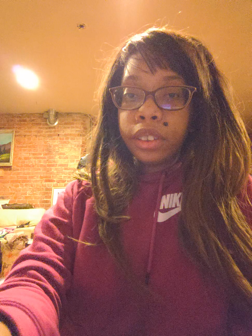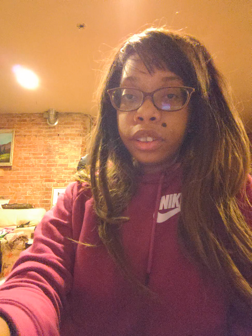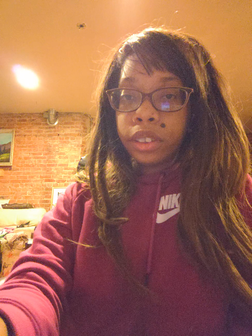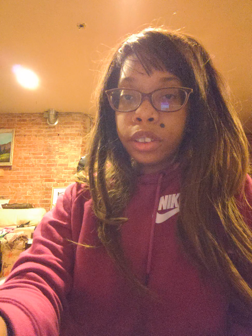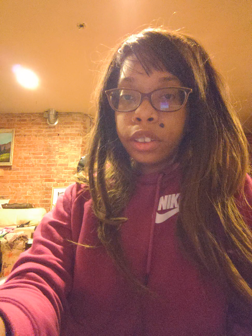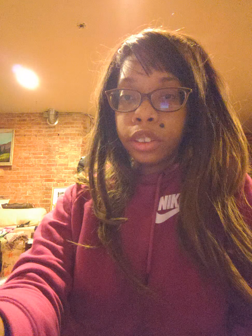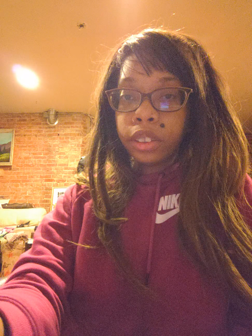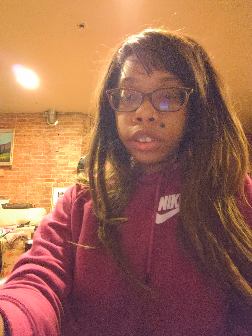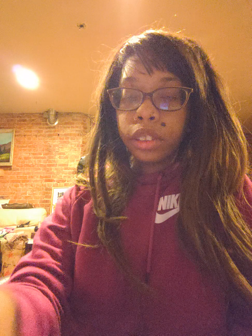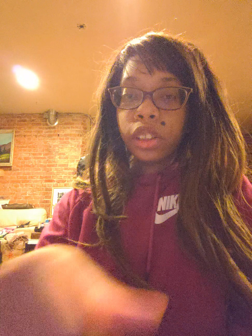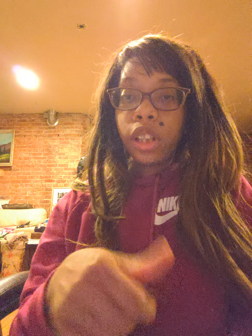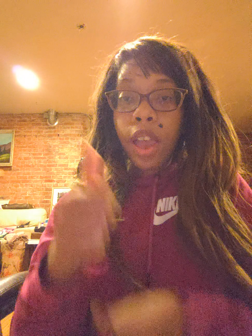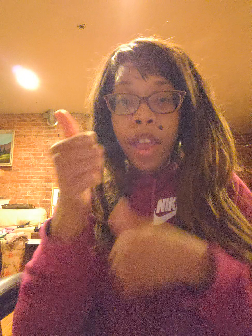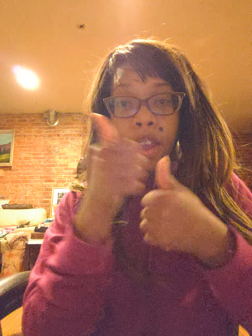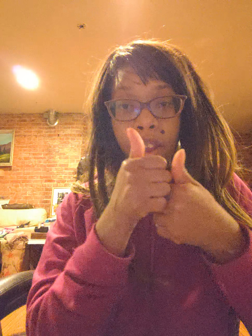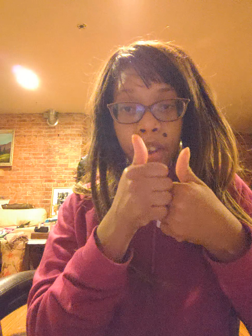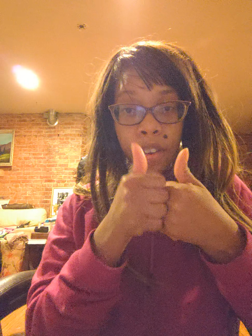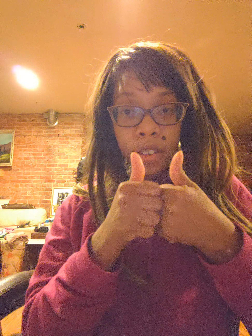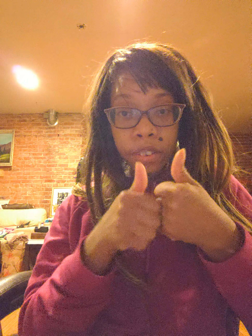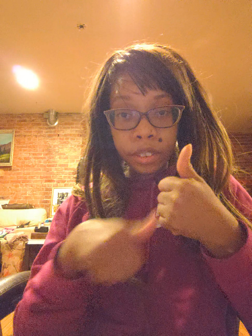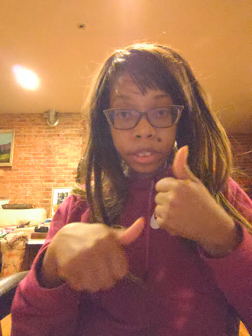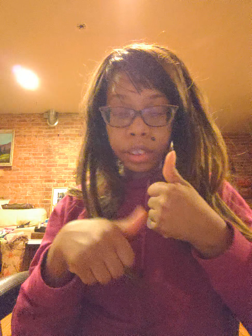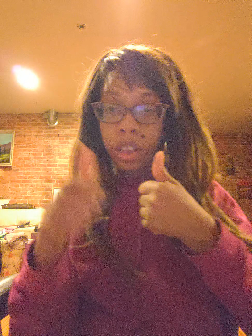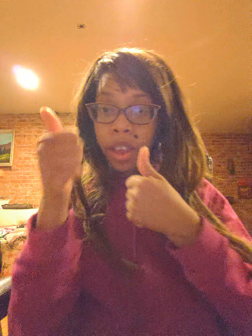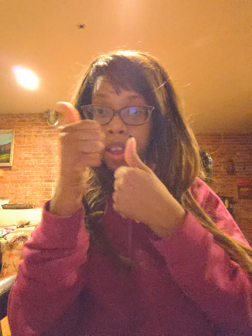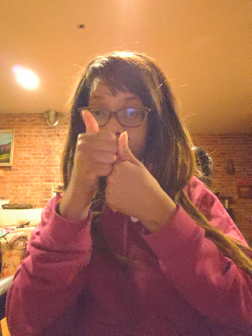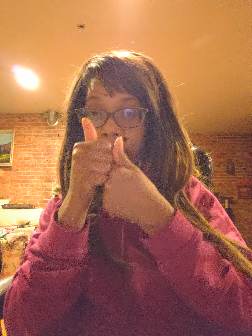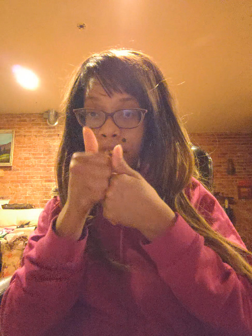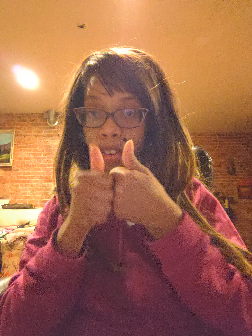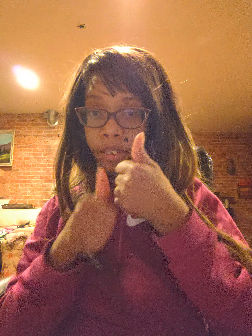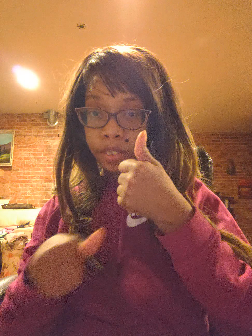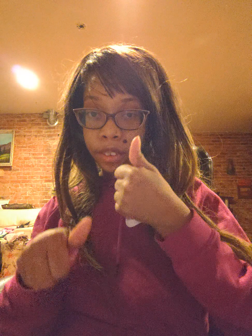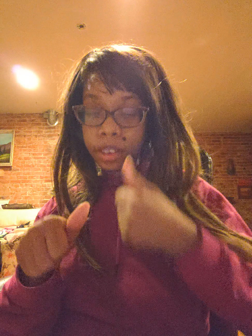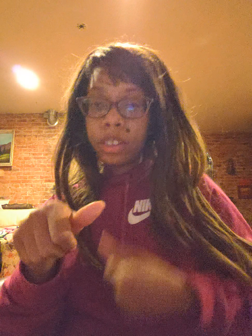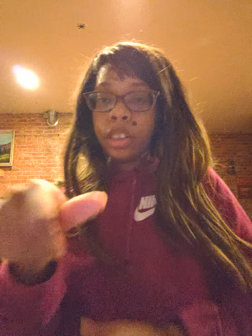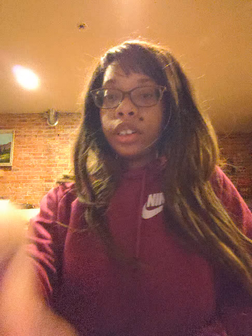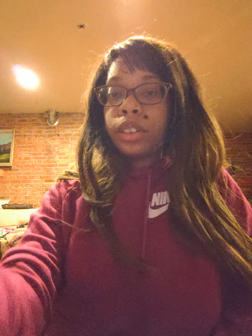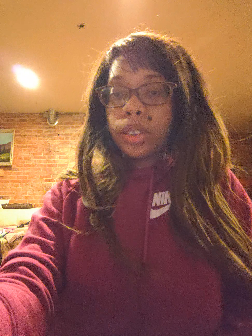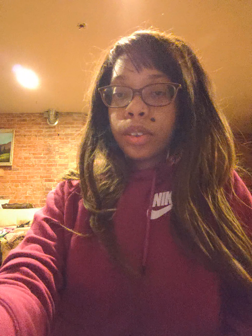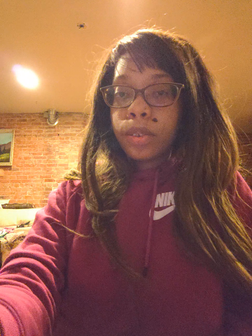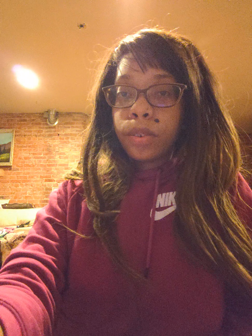every